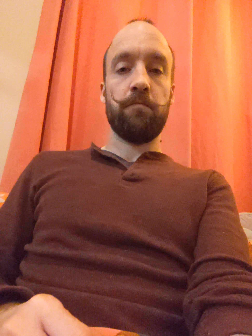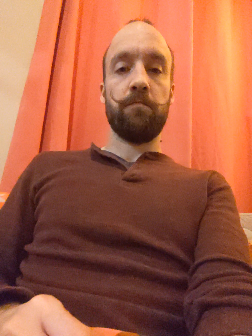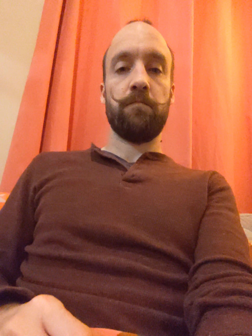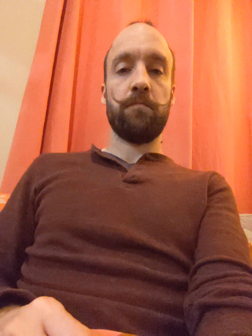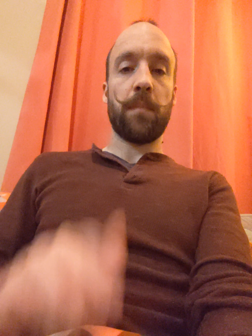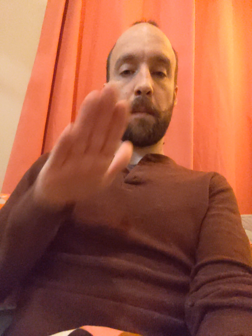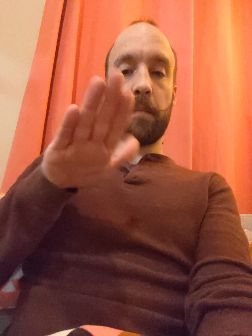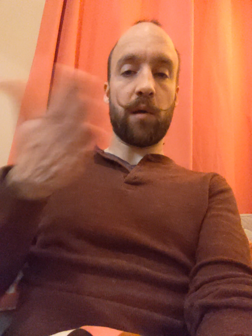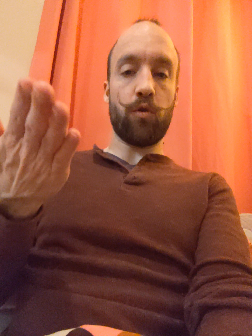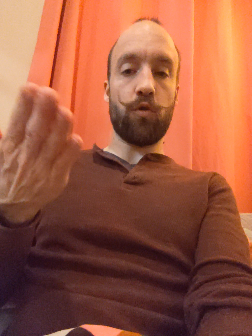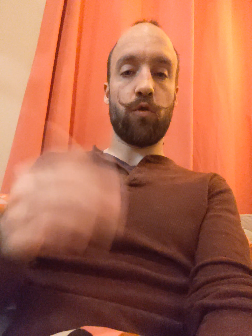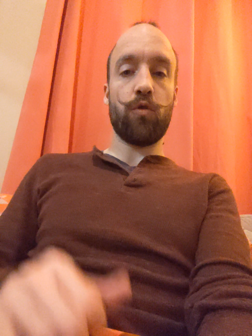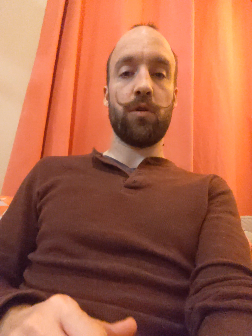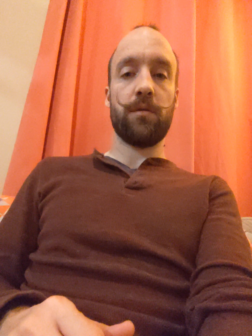book